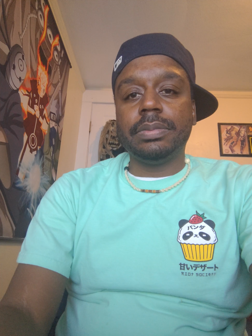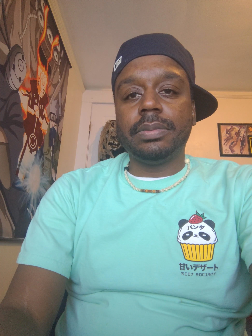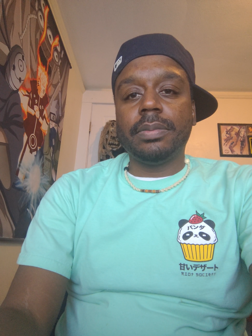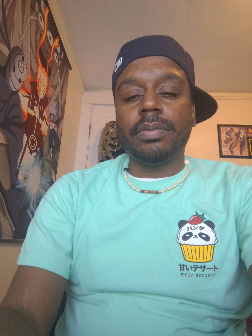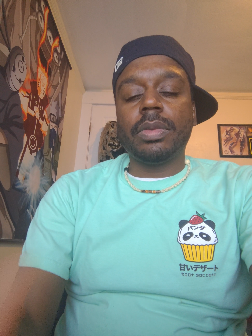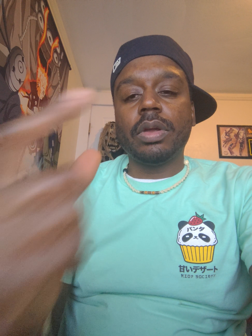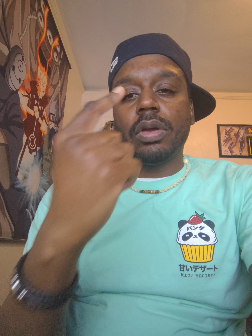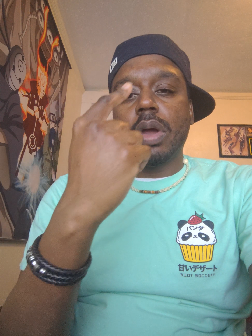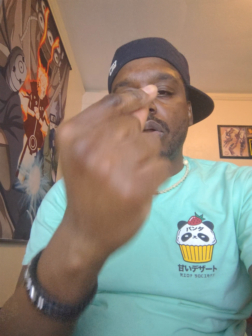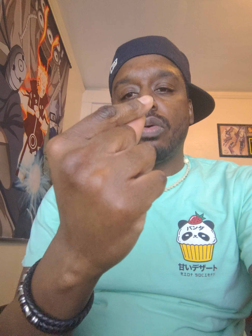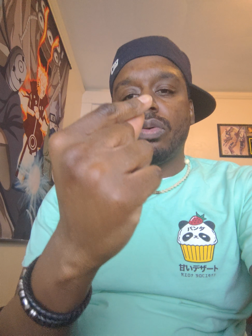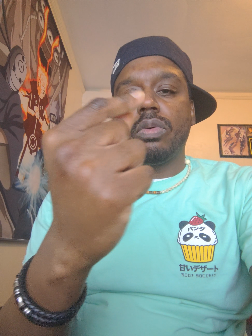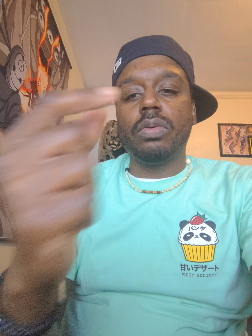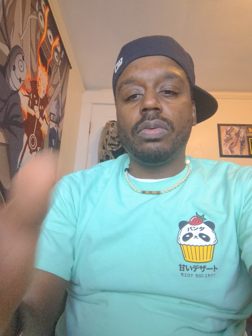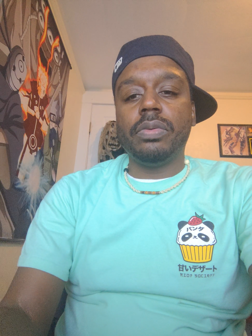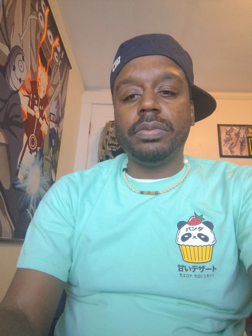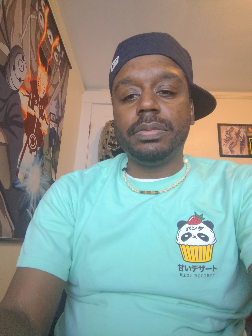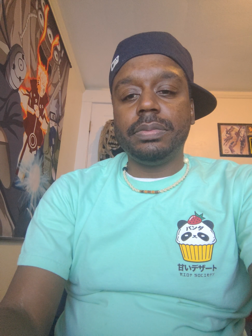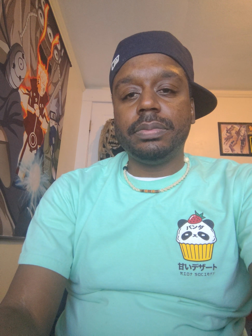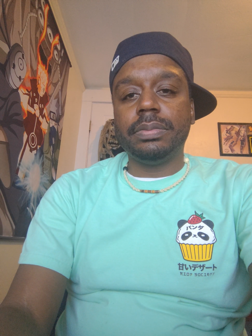go